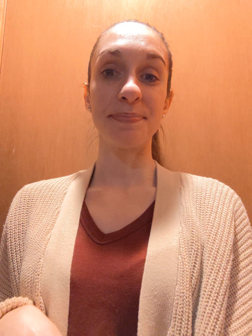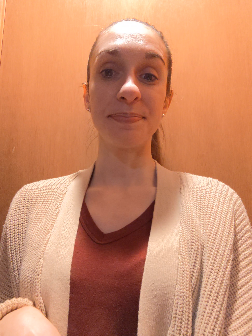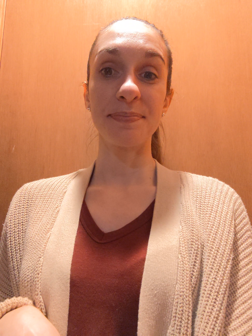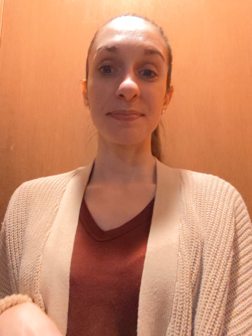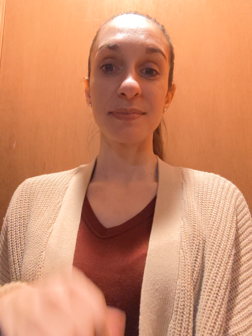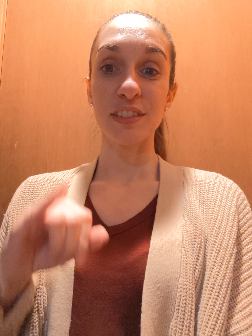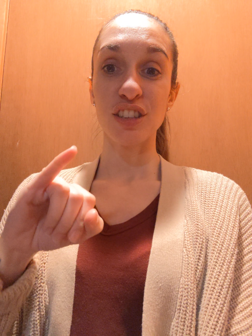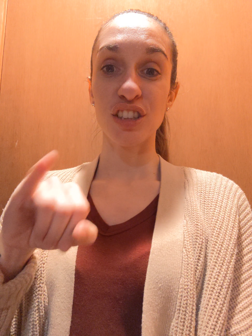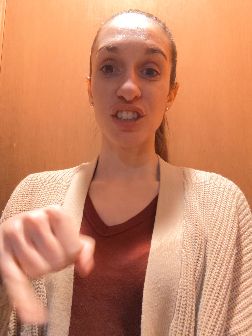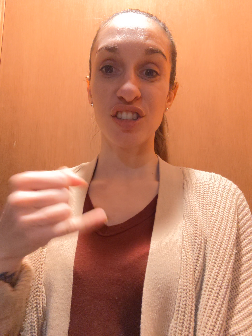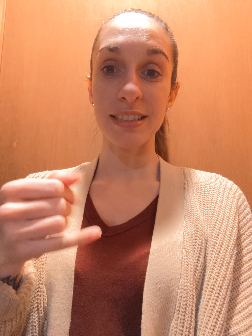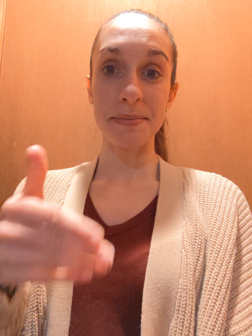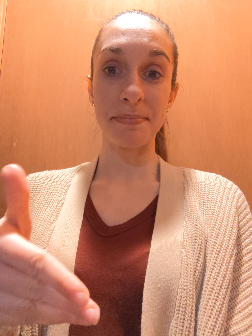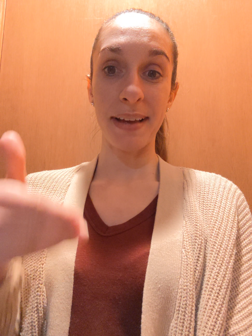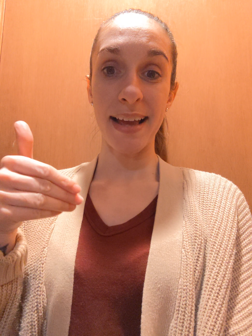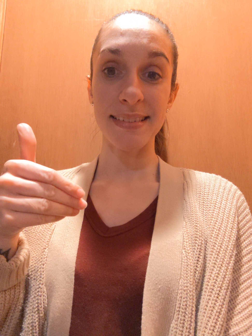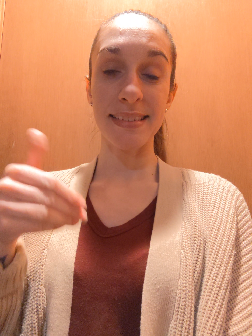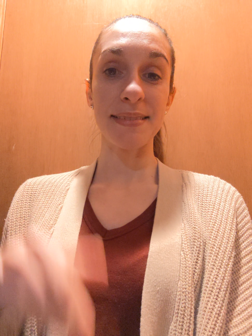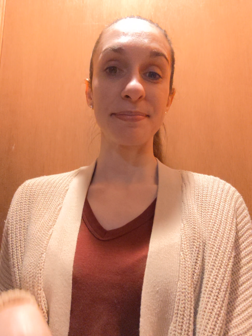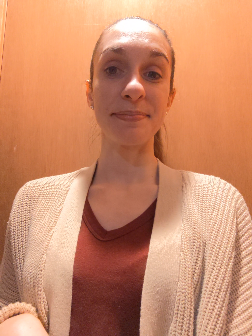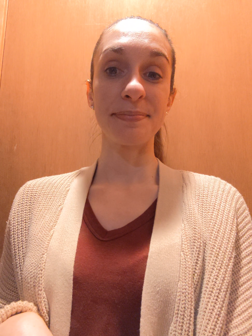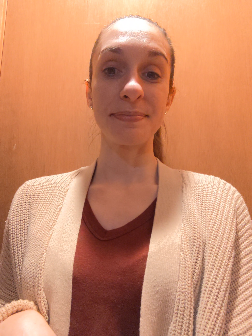jeans